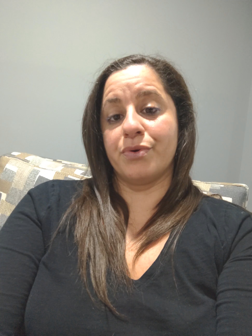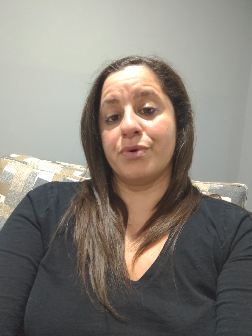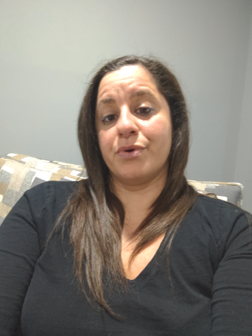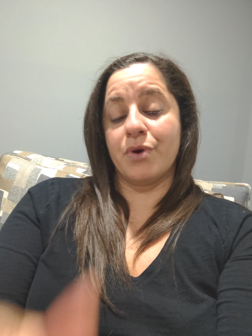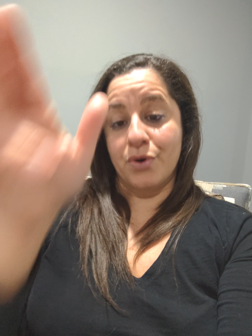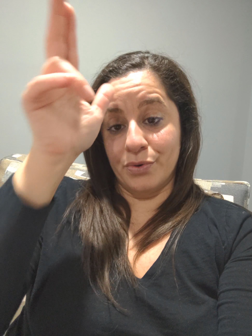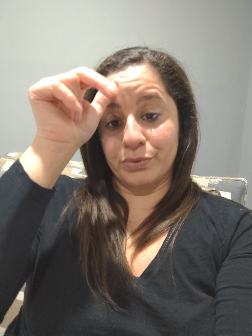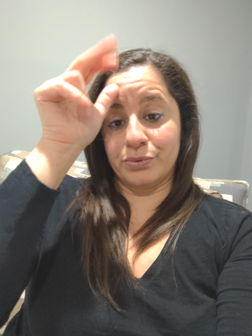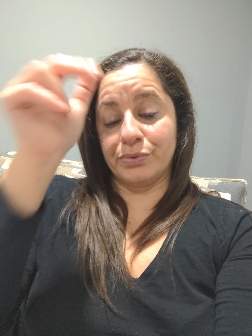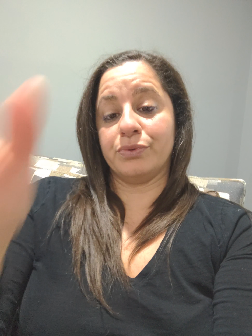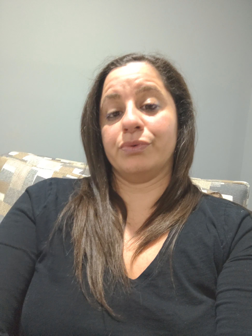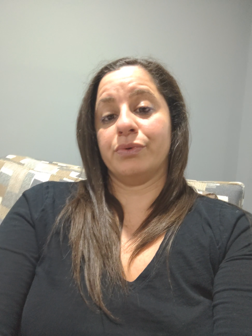horse